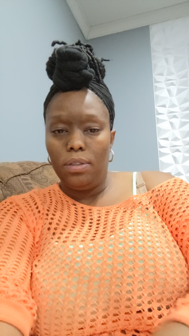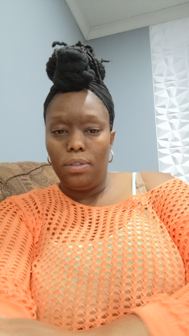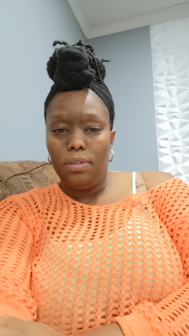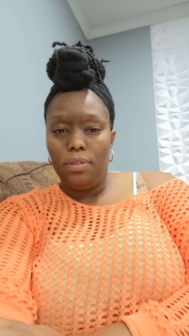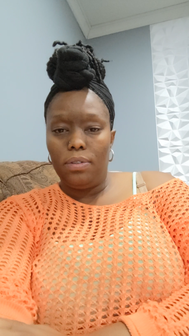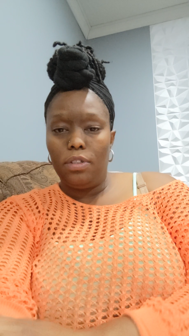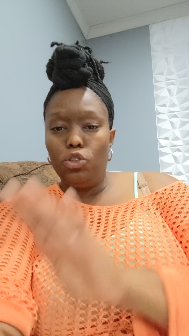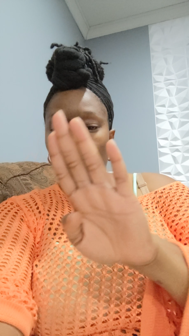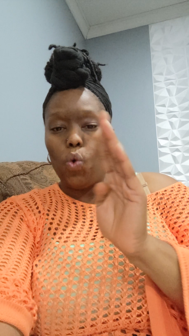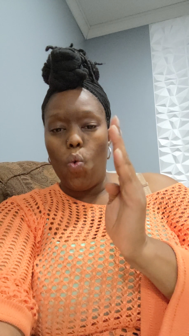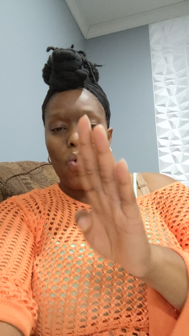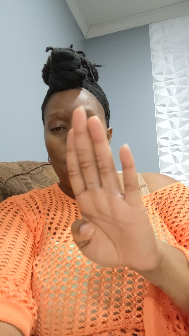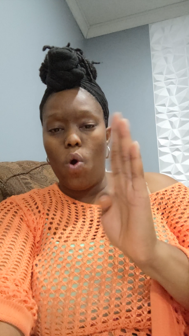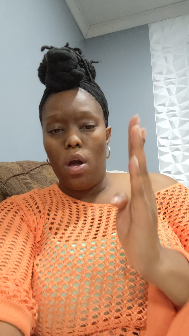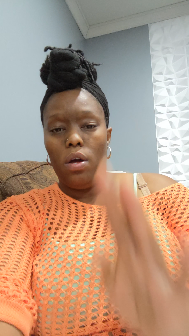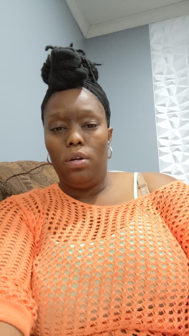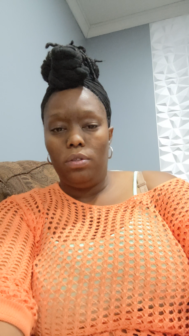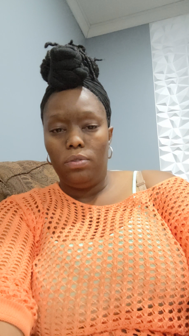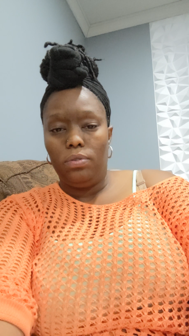door